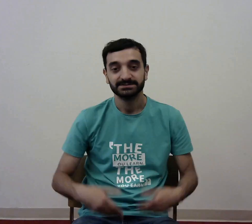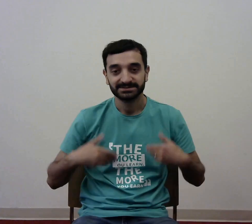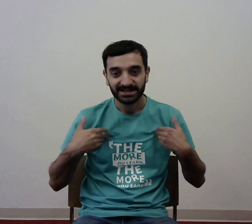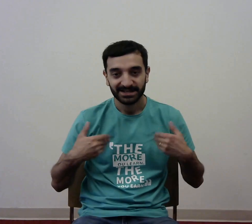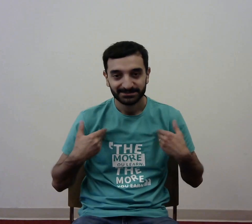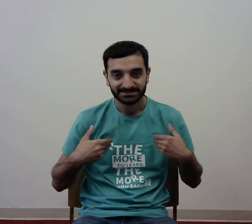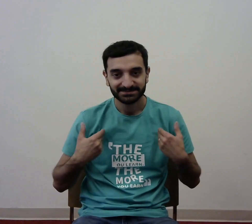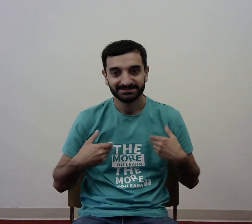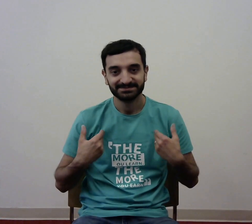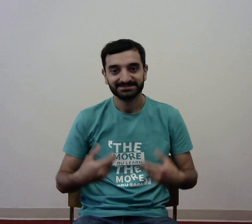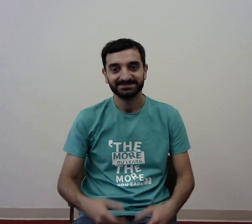salam